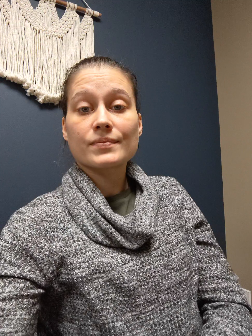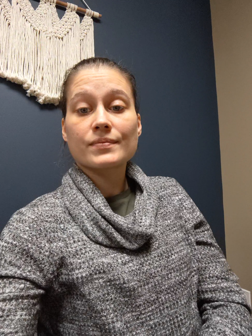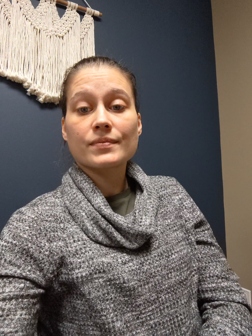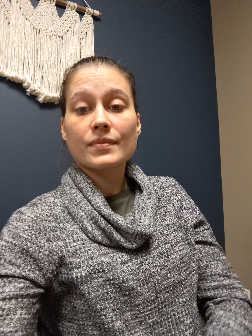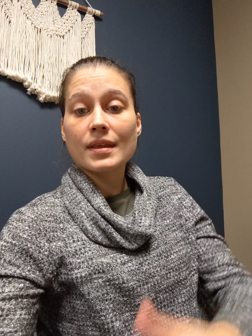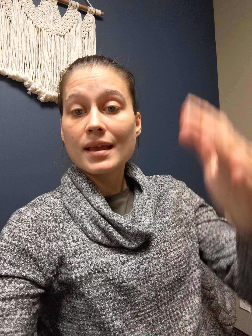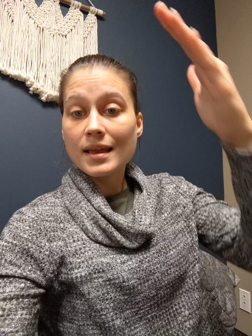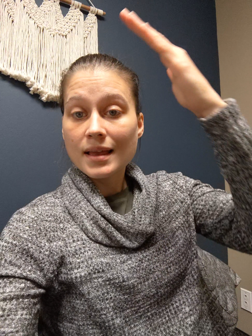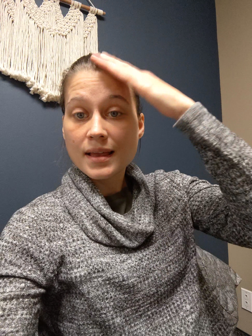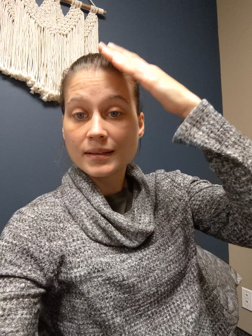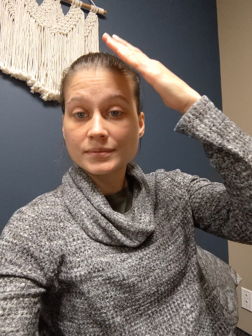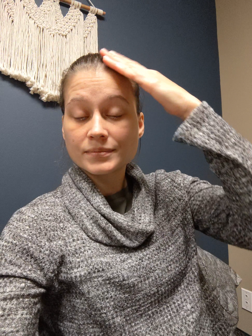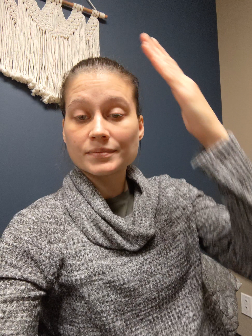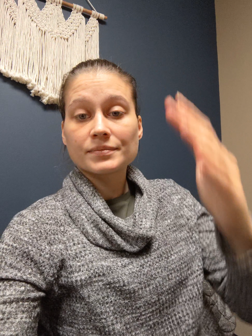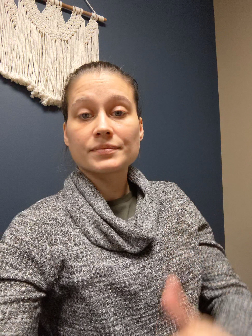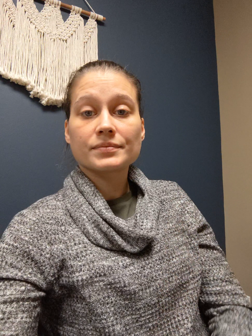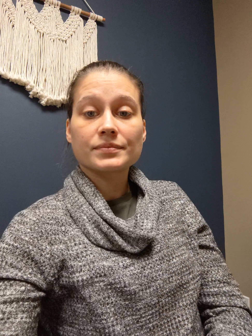hat